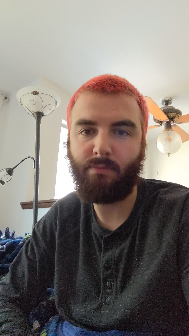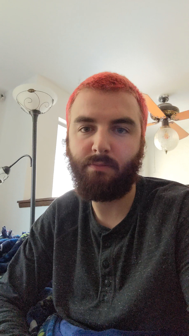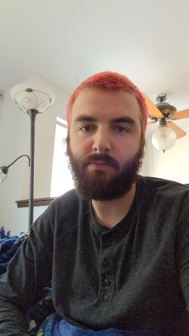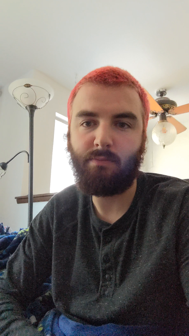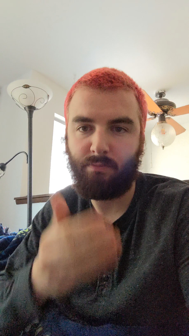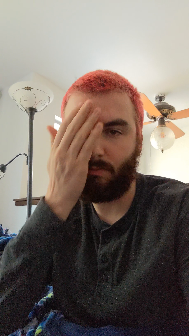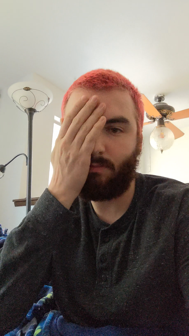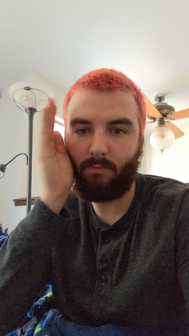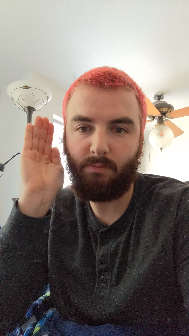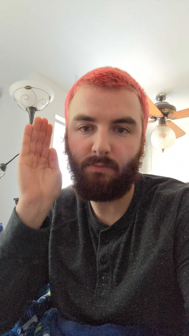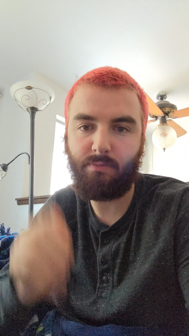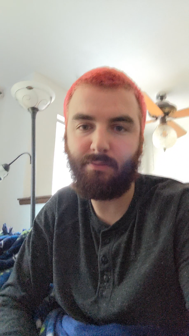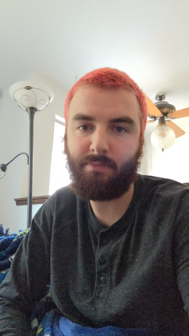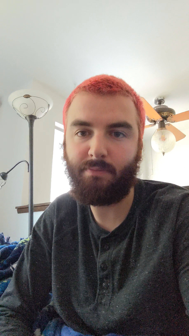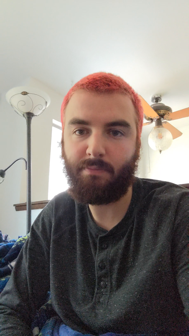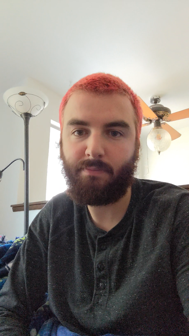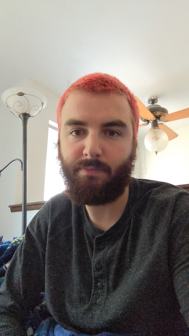peekaboo